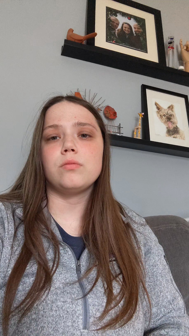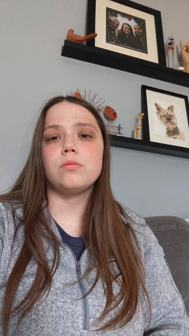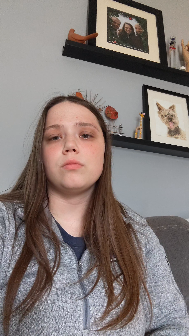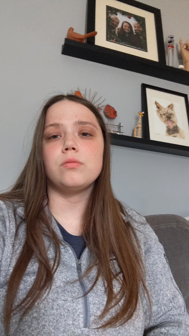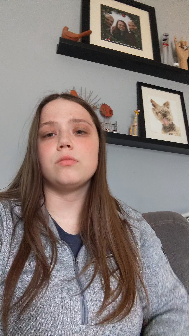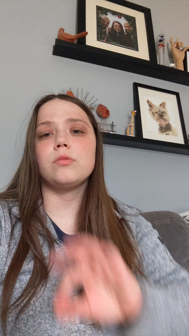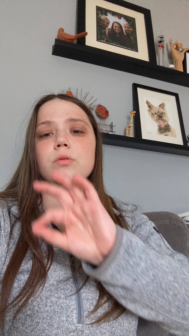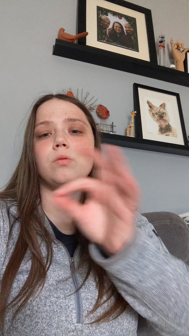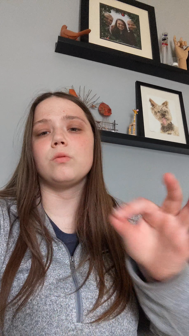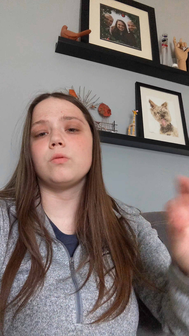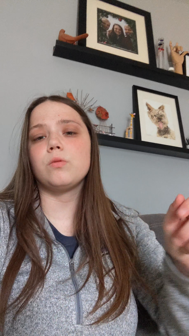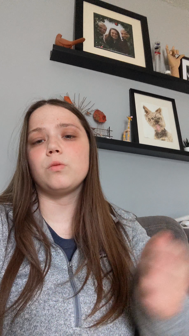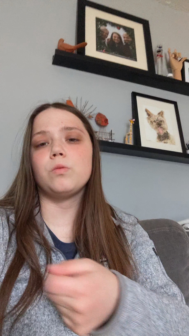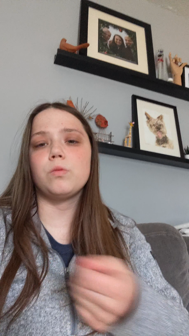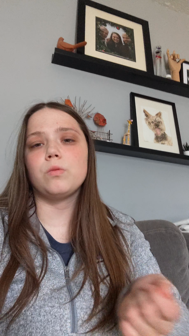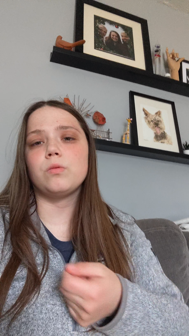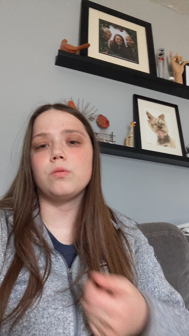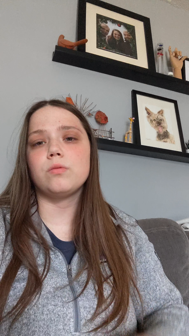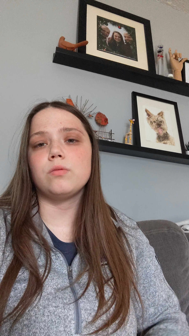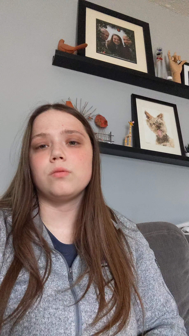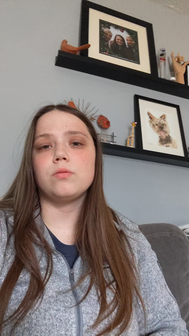hose